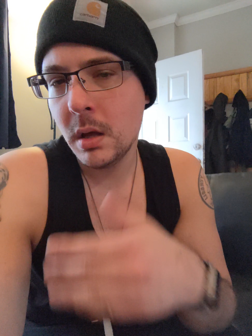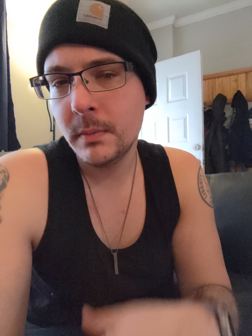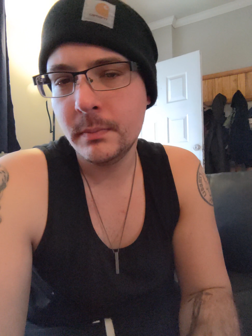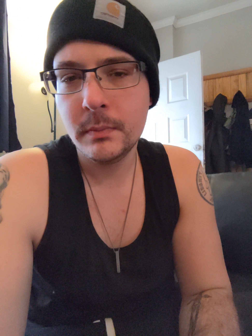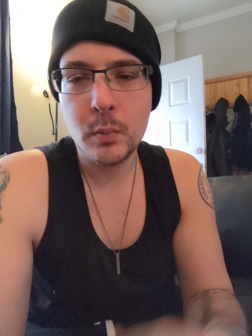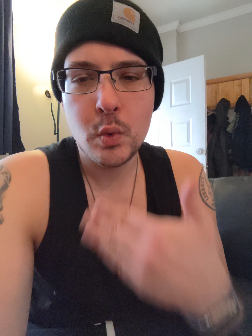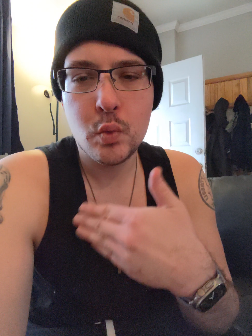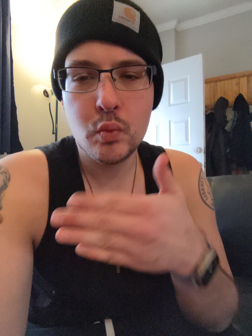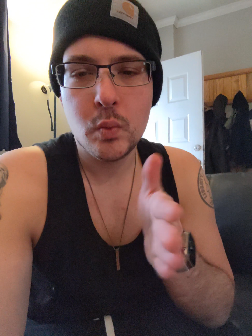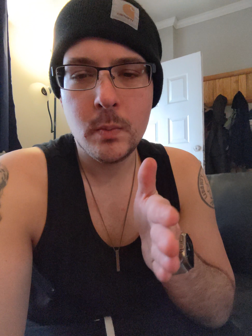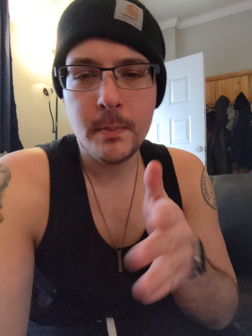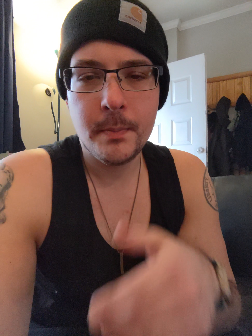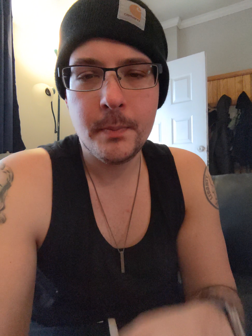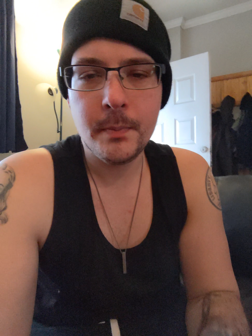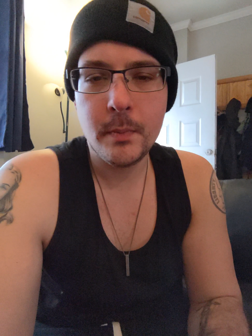room